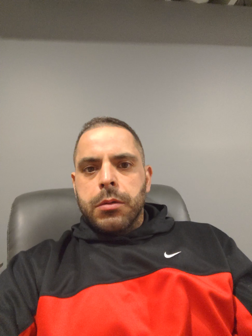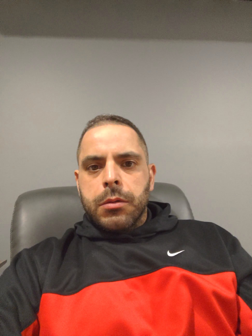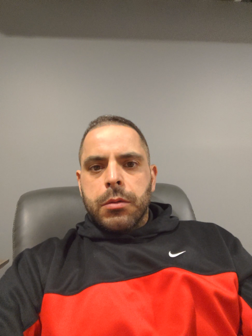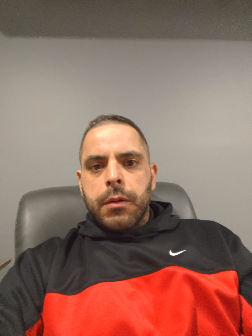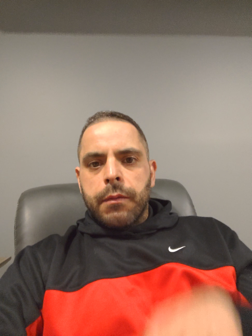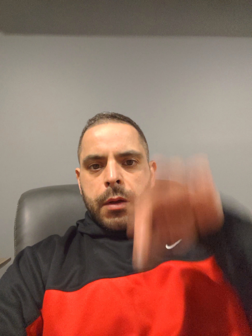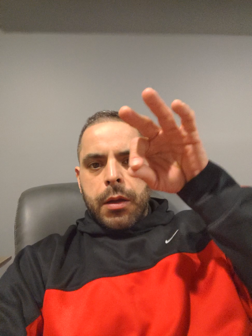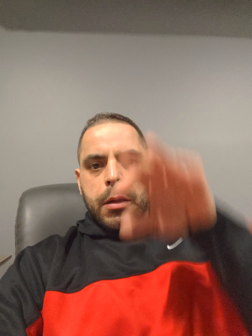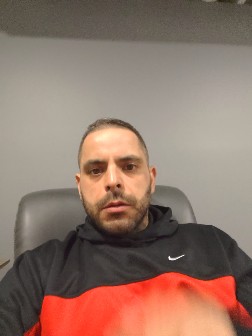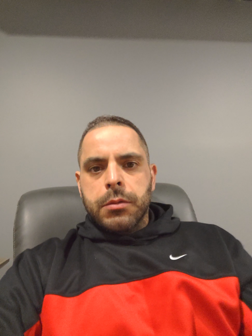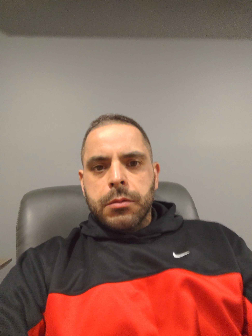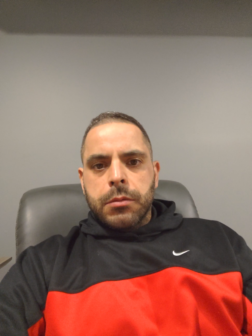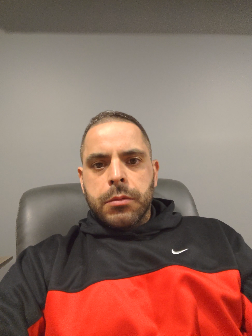find